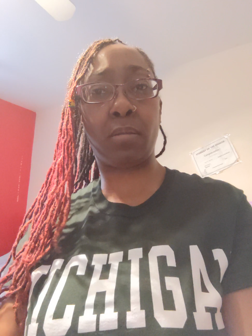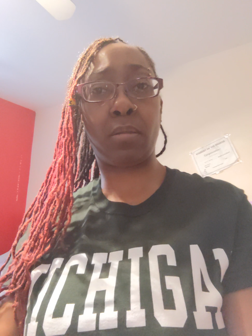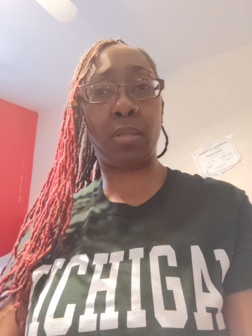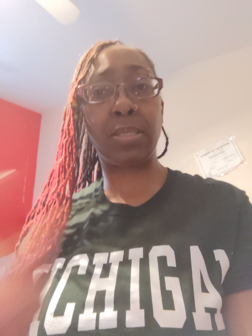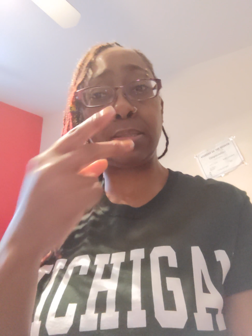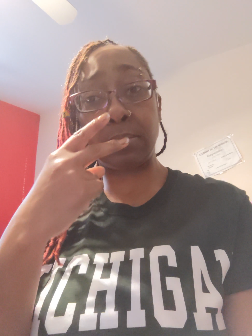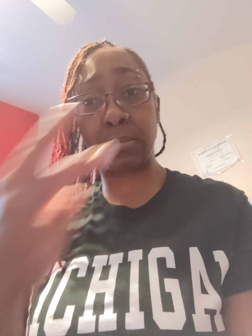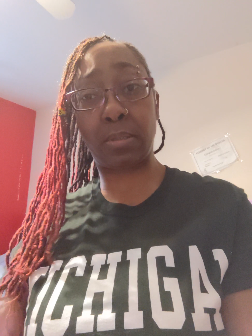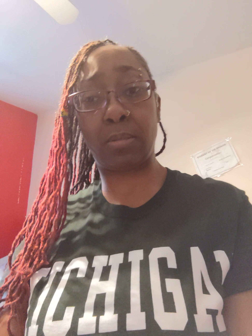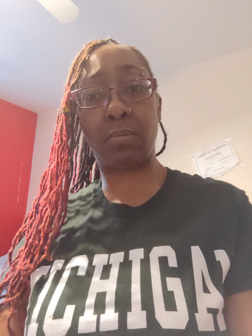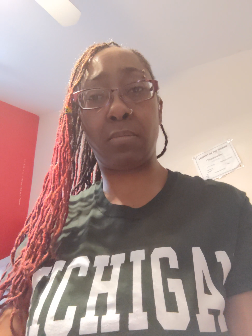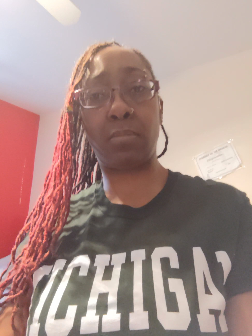see